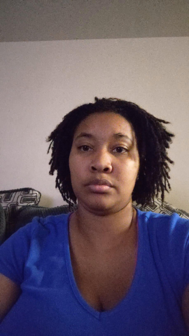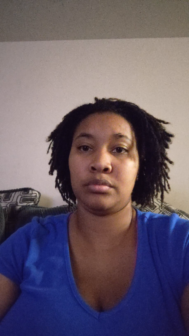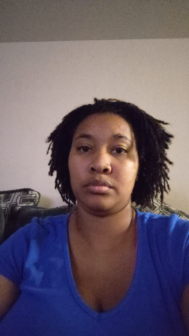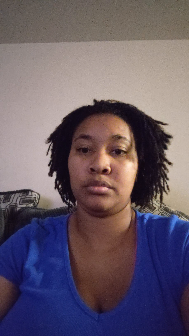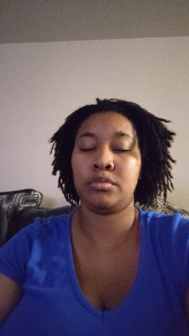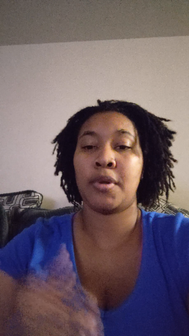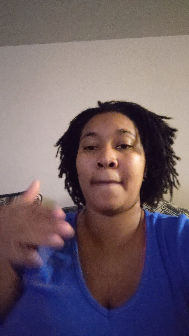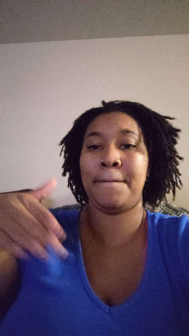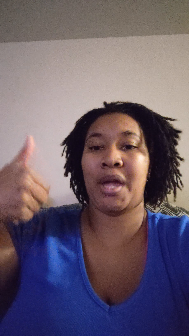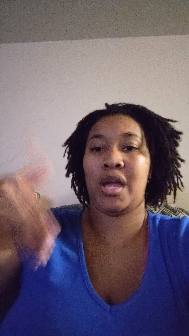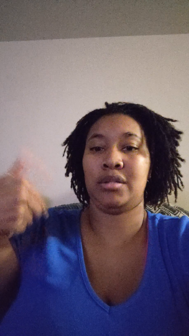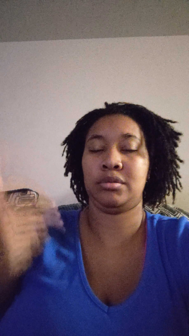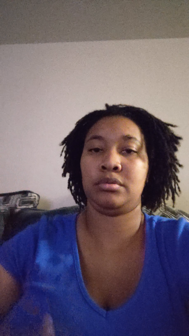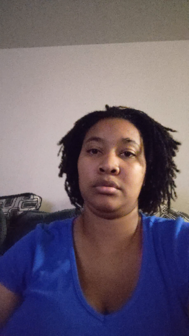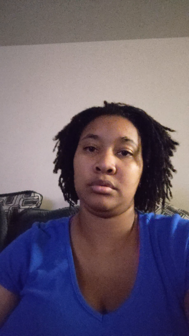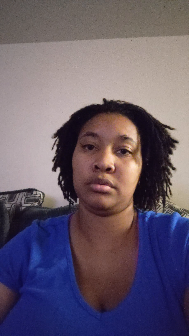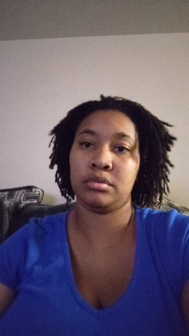pants